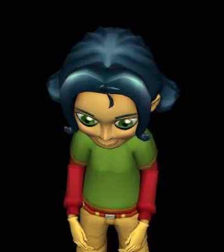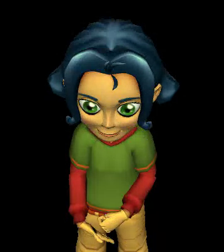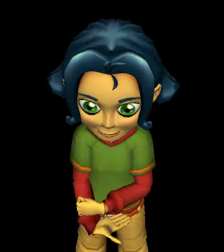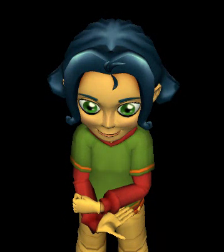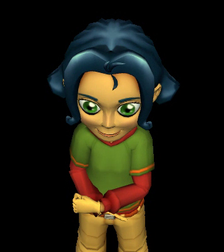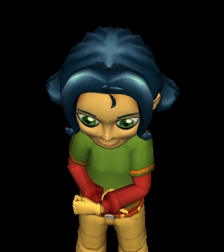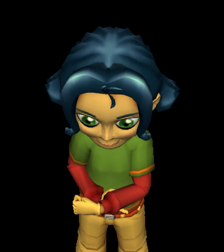يساعد